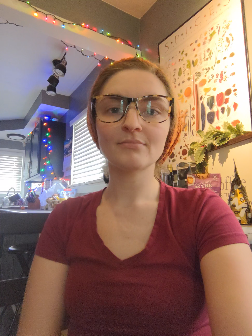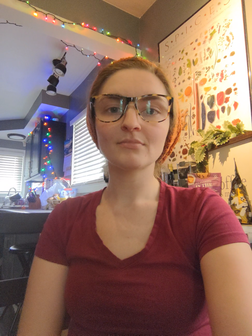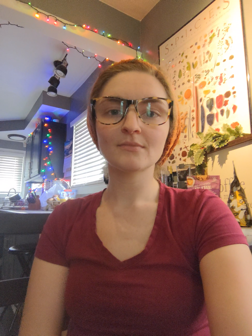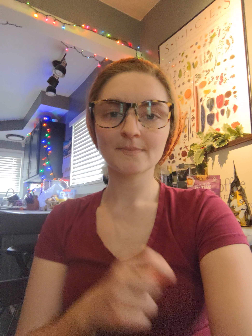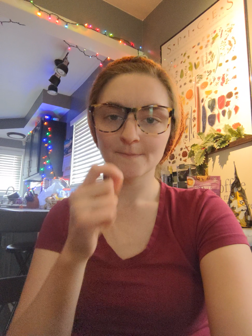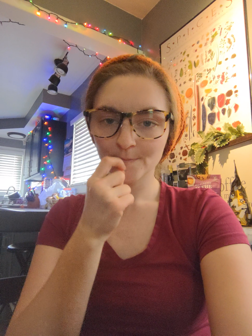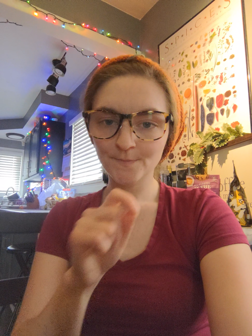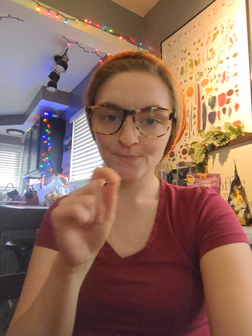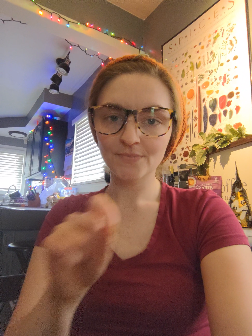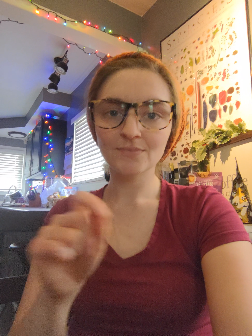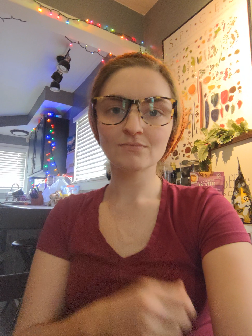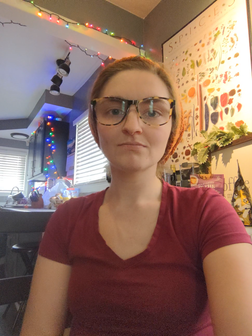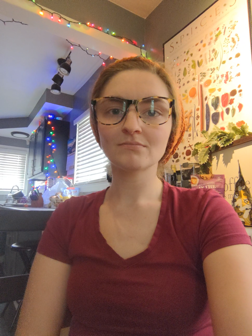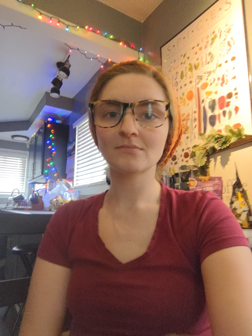pen